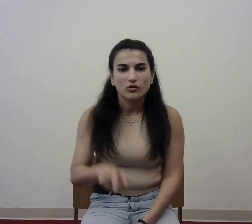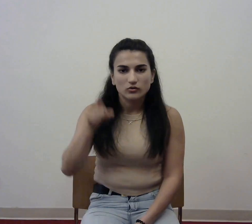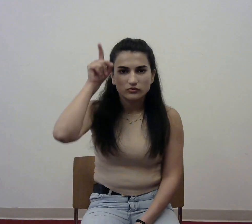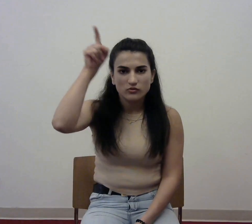O